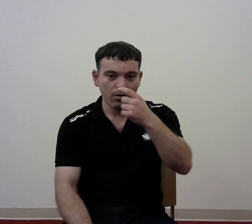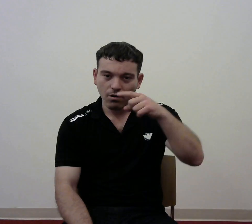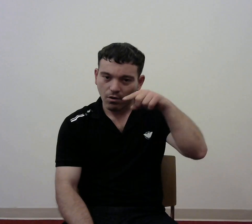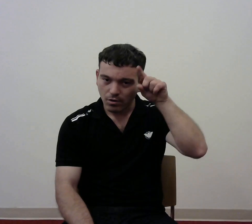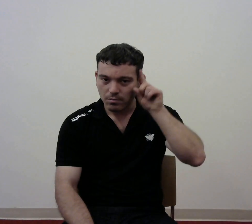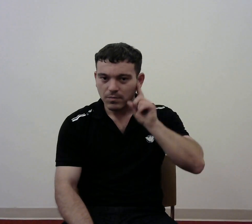azərbaycan